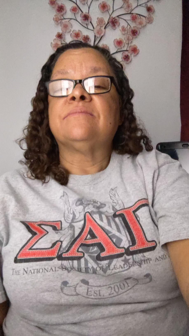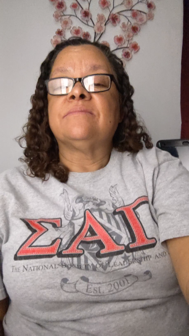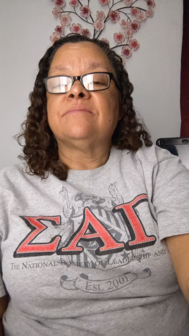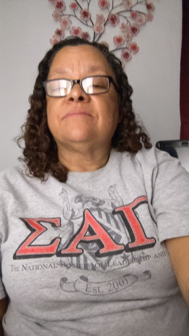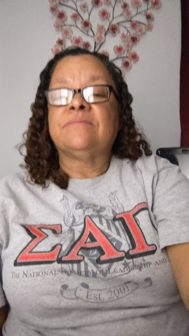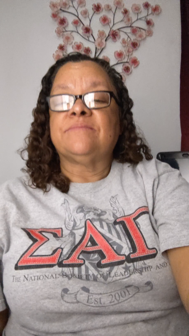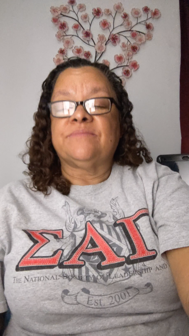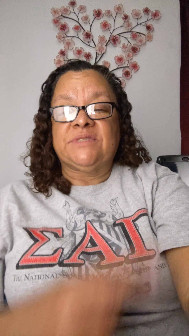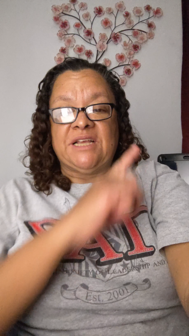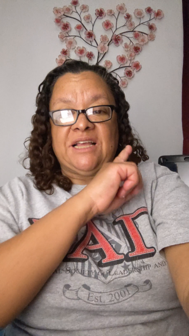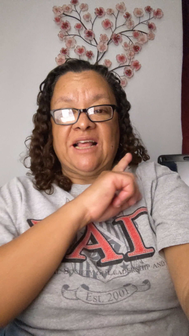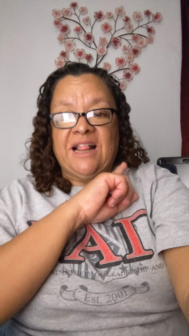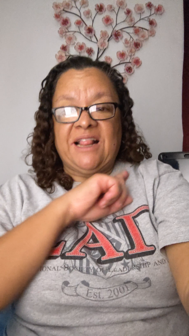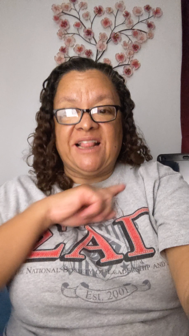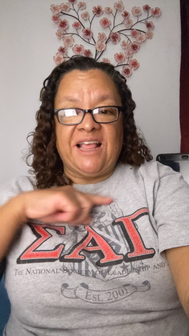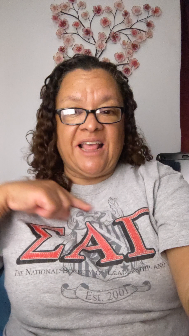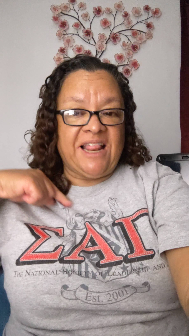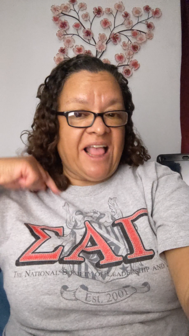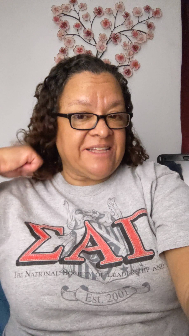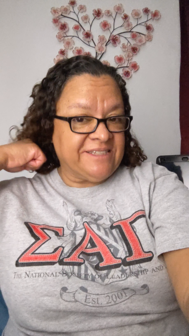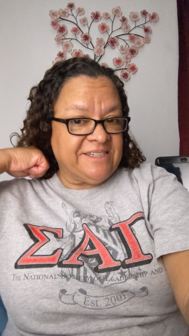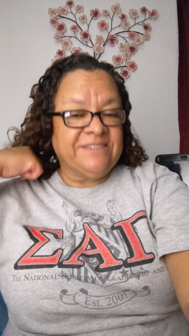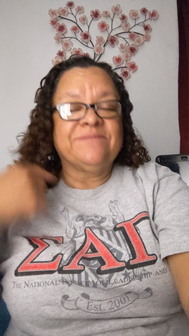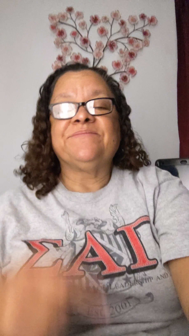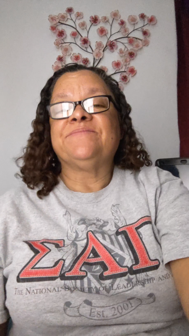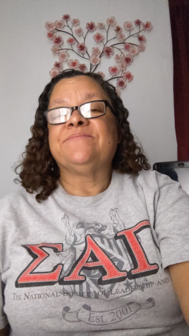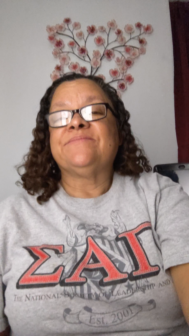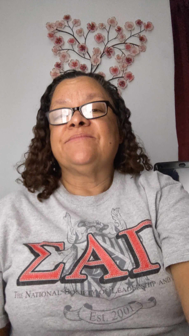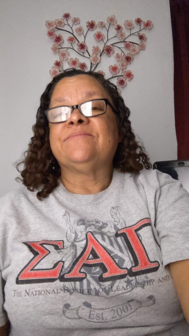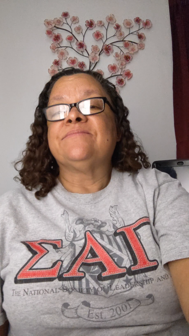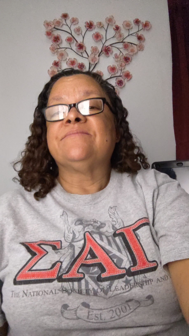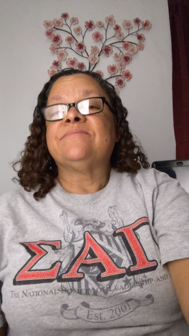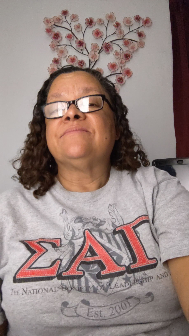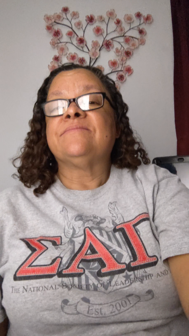necklace